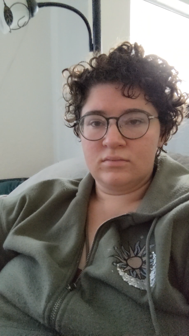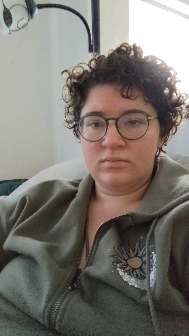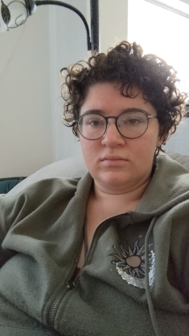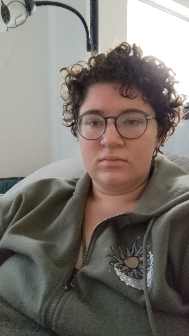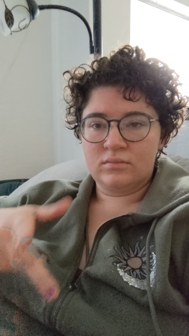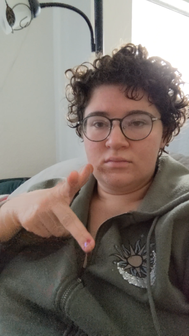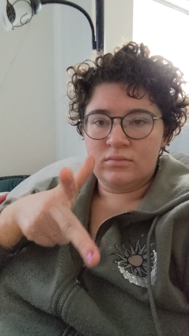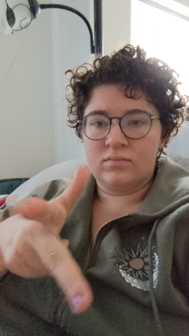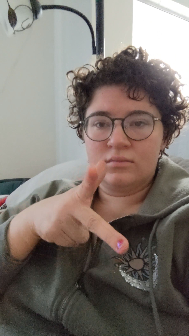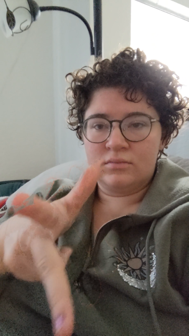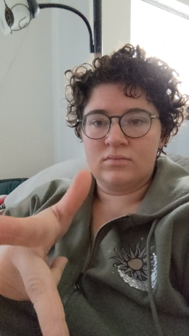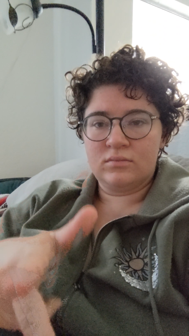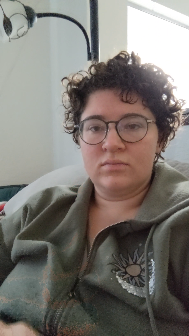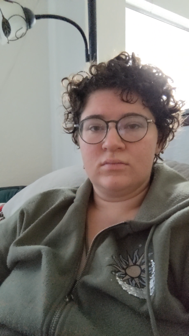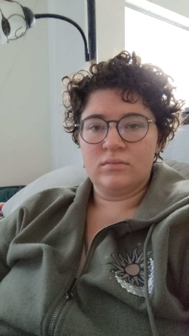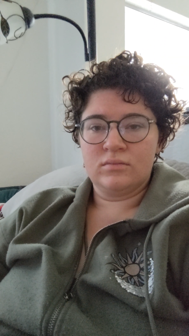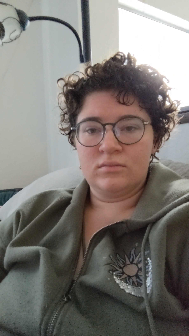garage